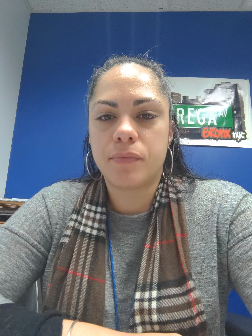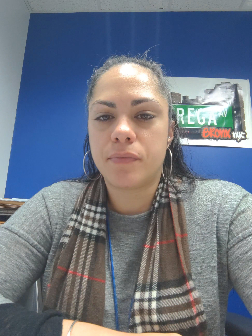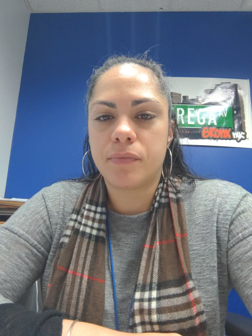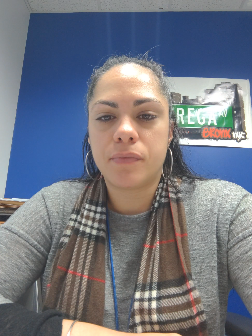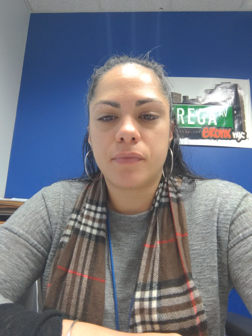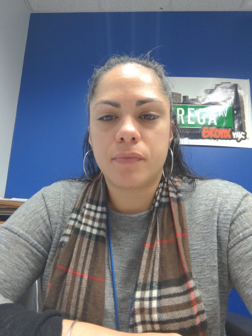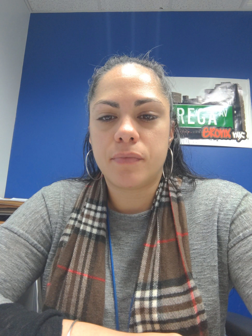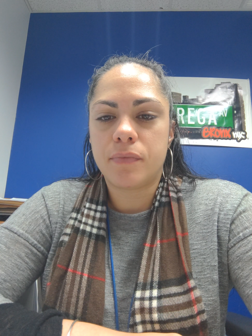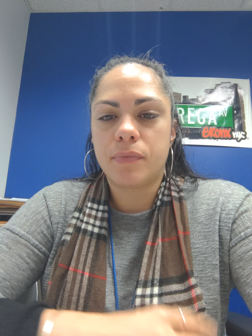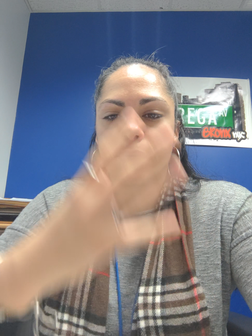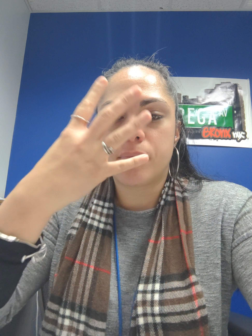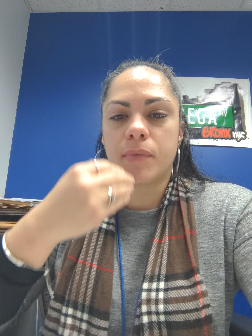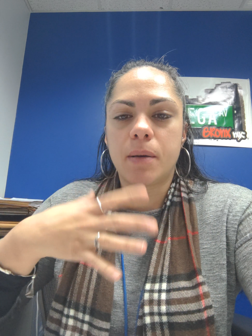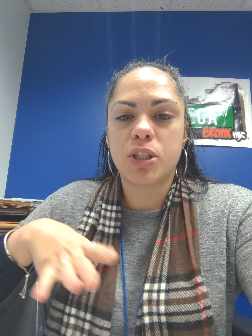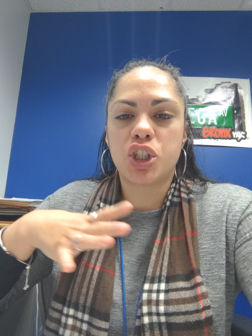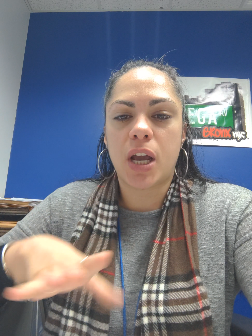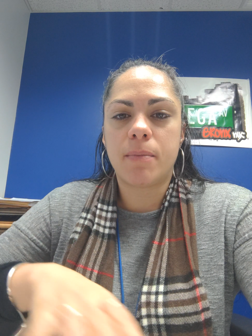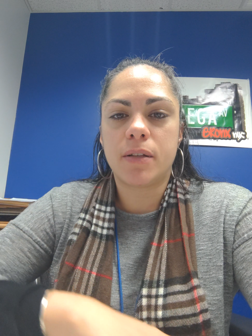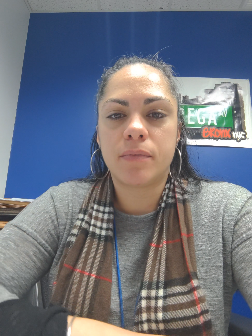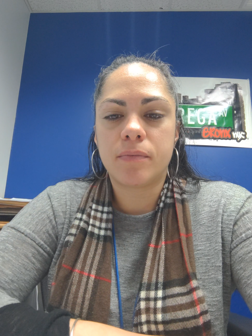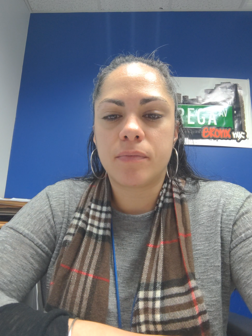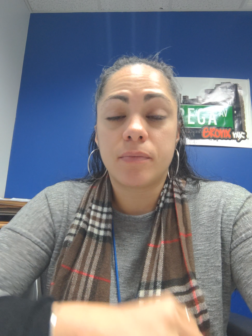pajamas